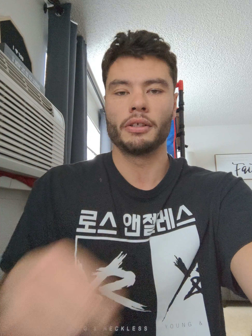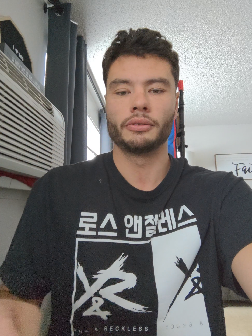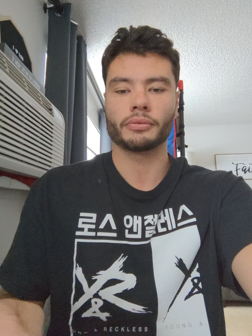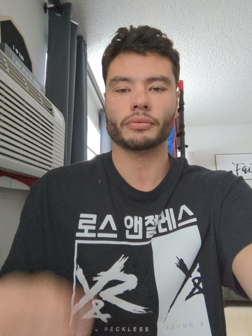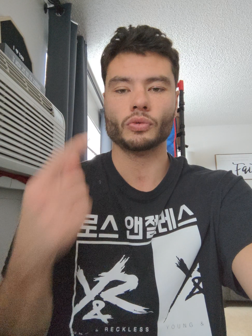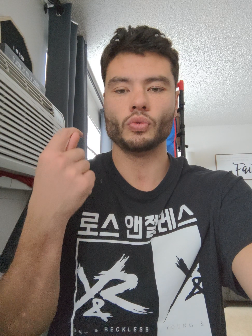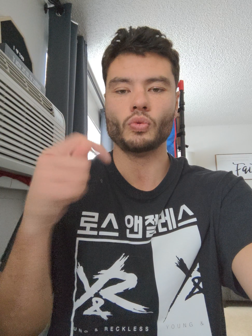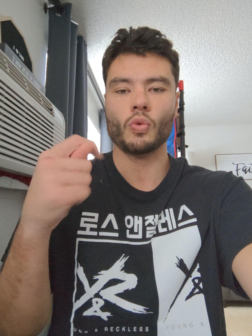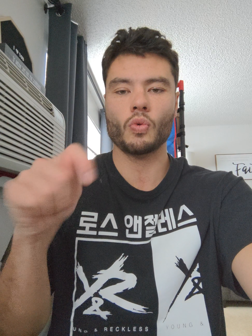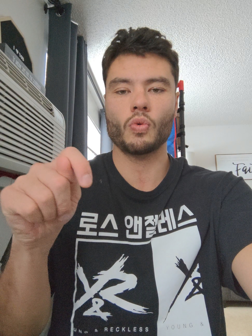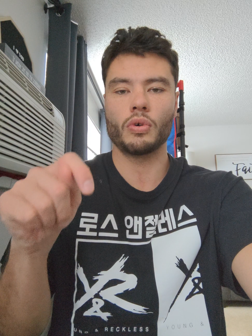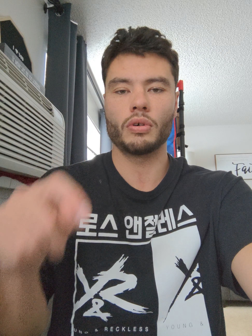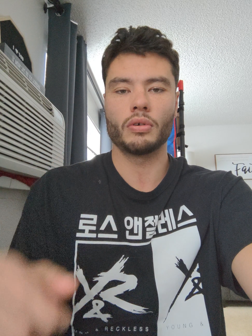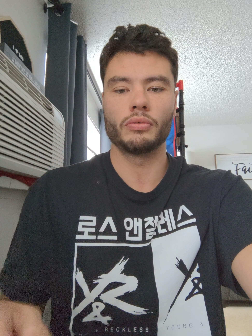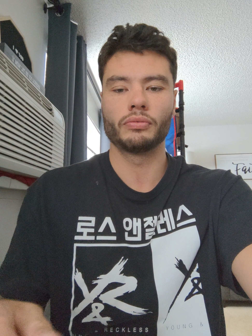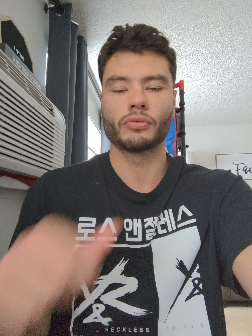toy